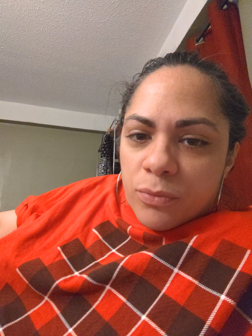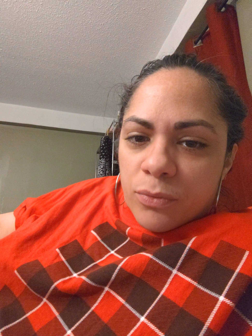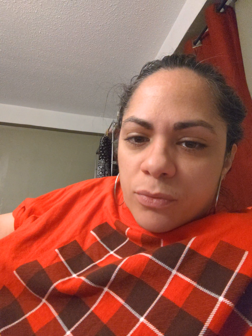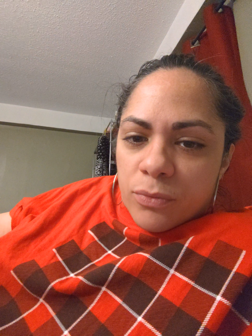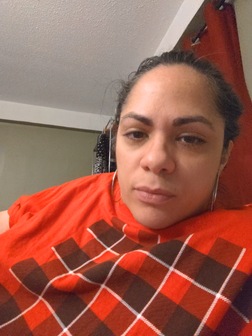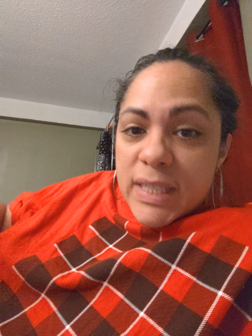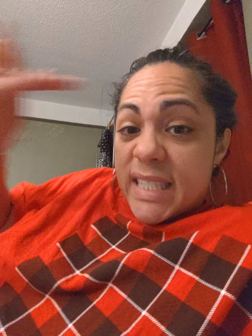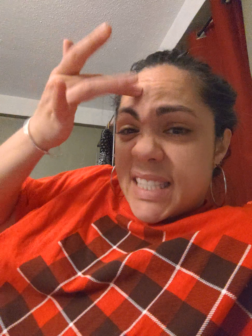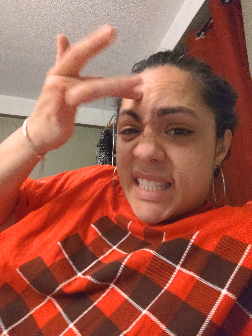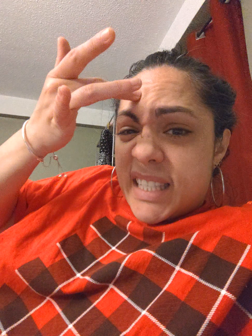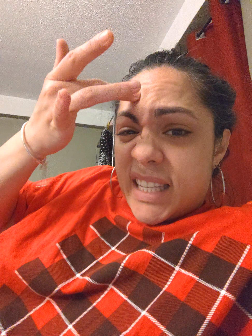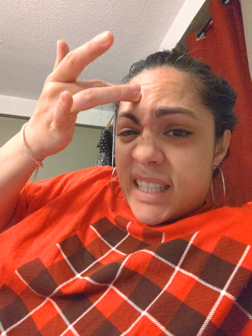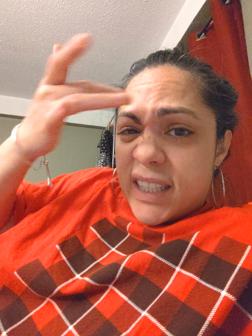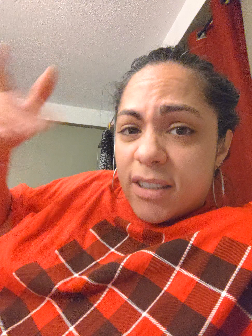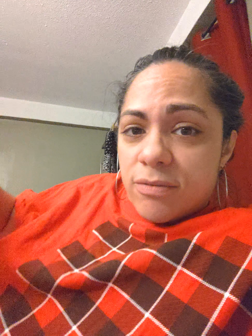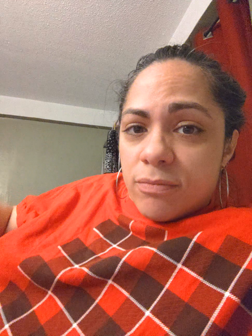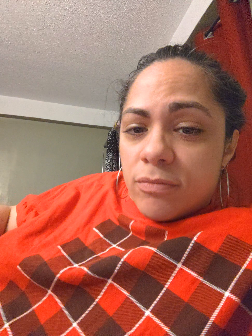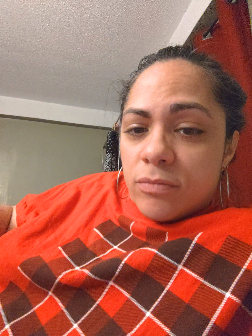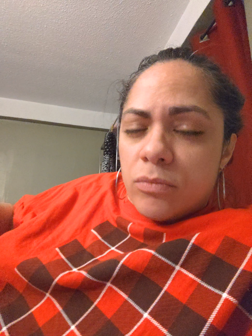sick